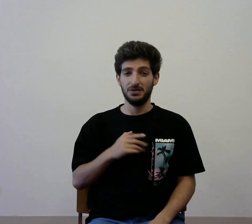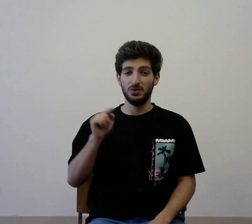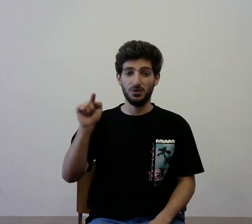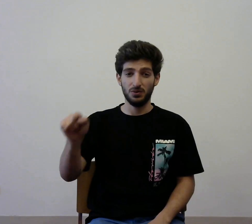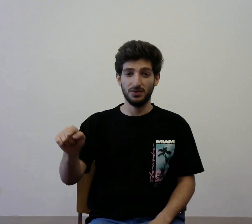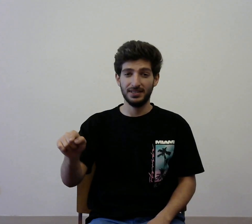orda